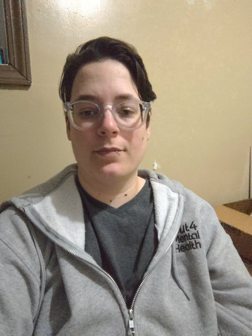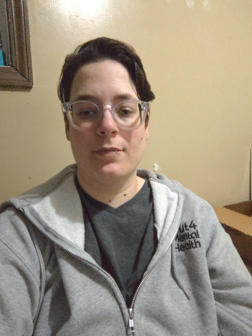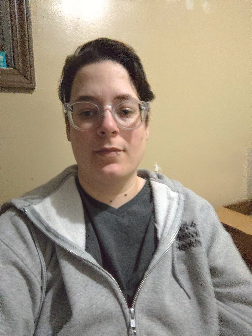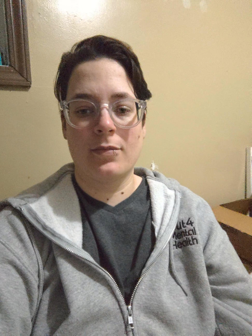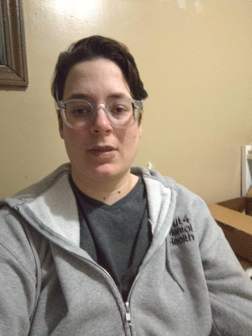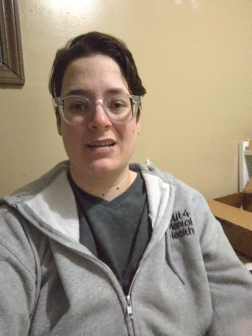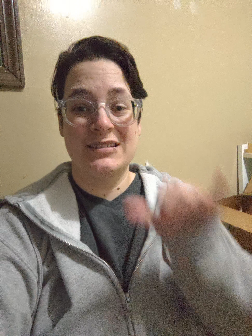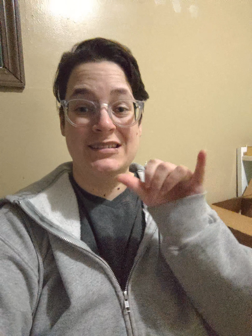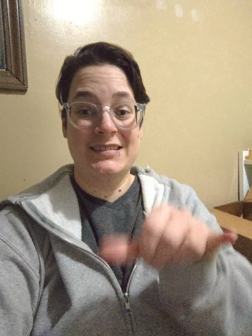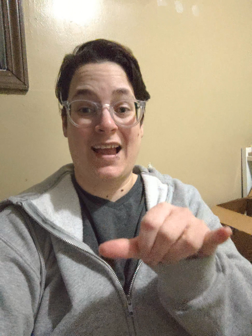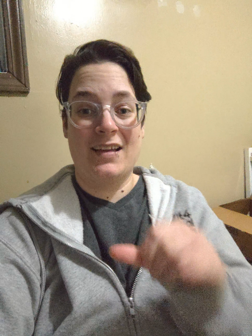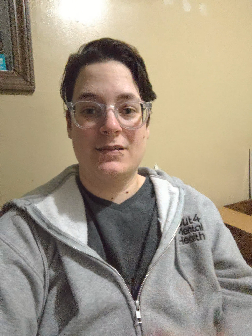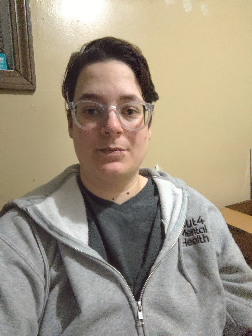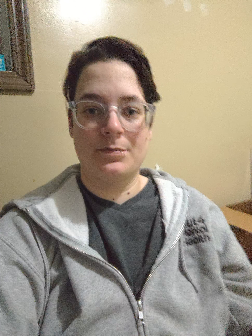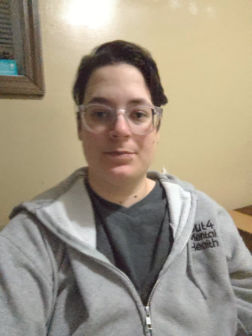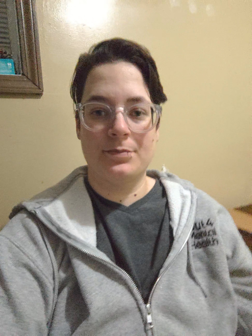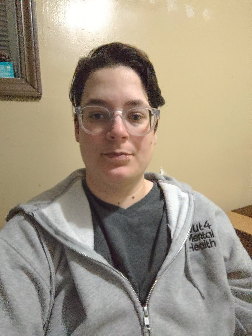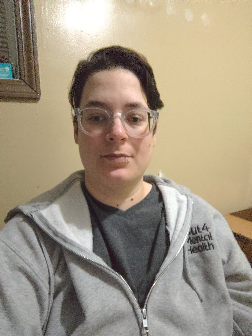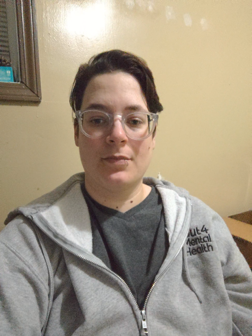stay